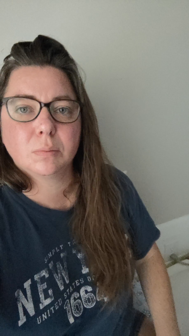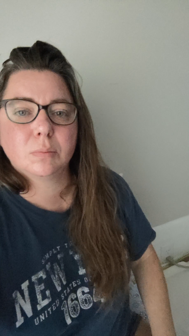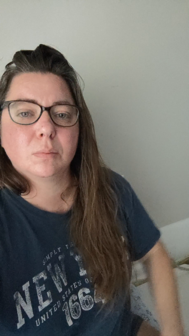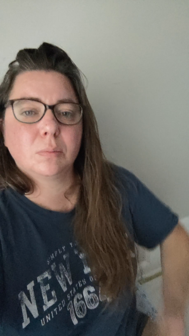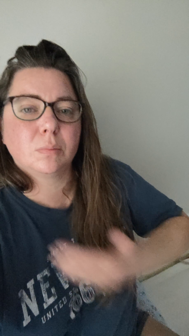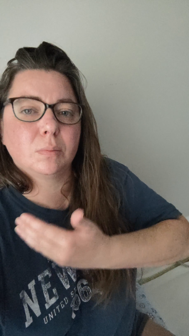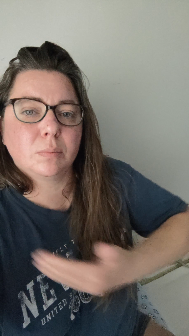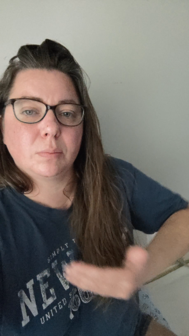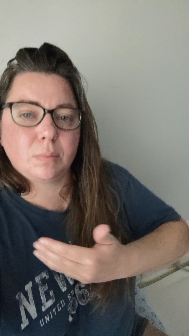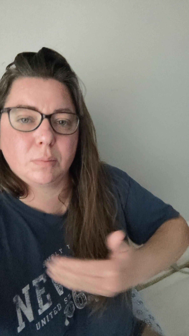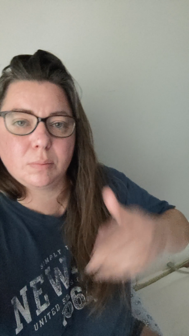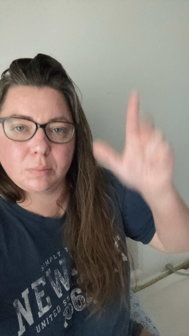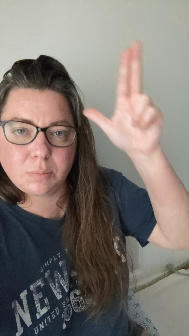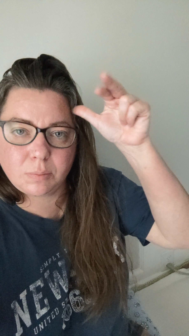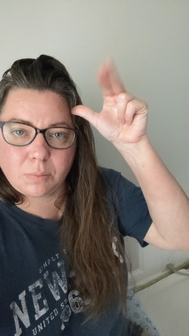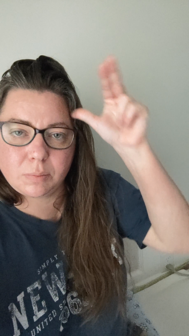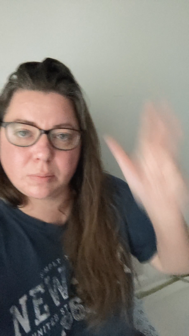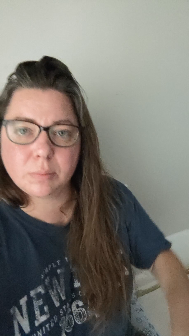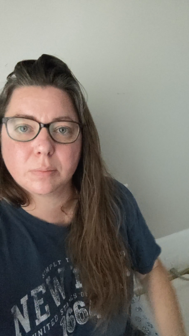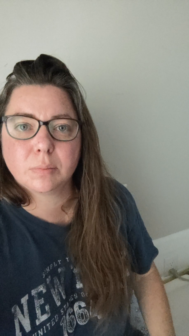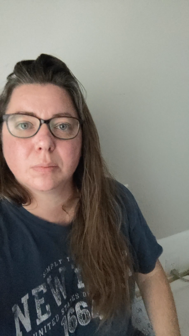pony